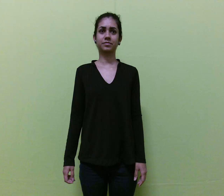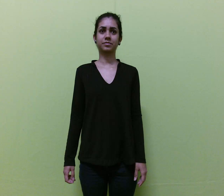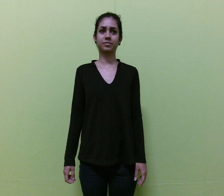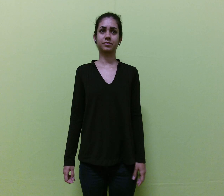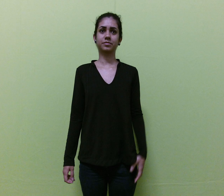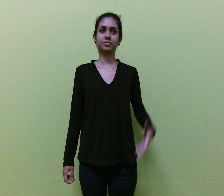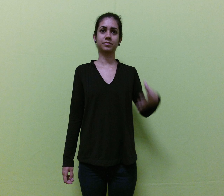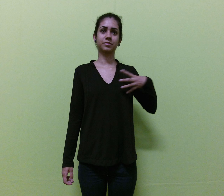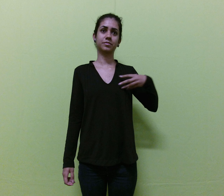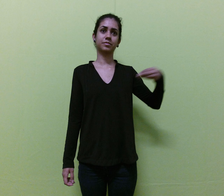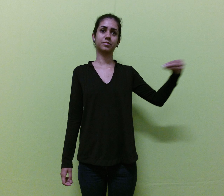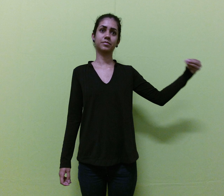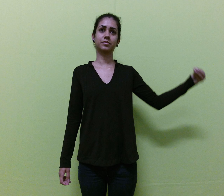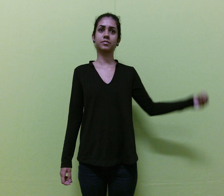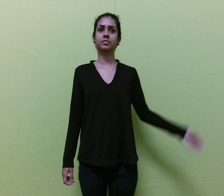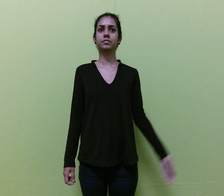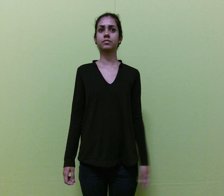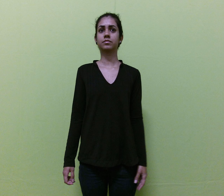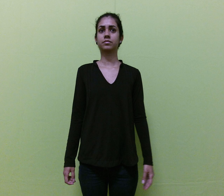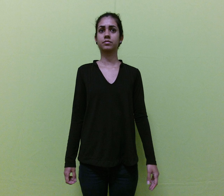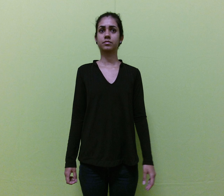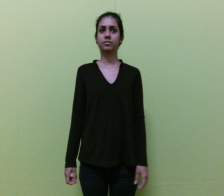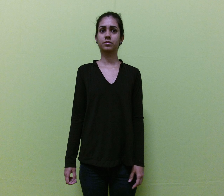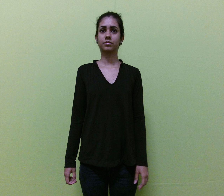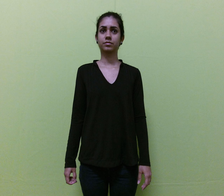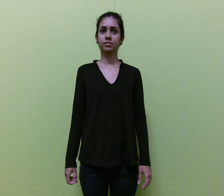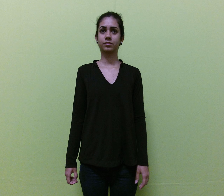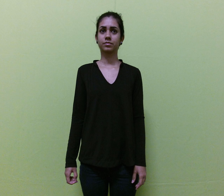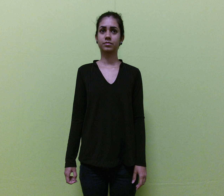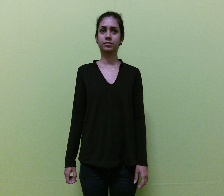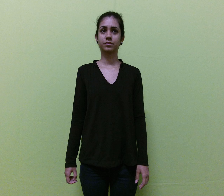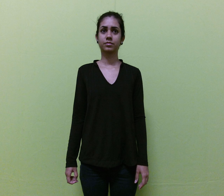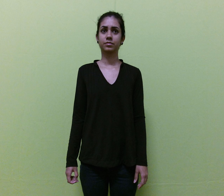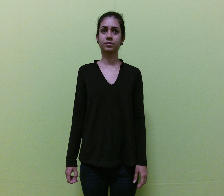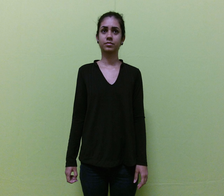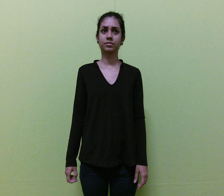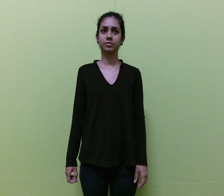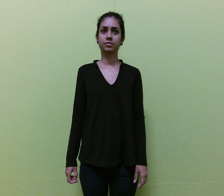filho